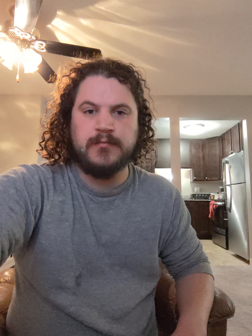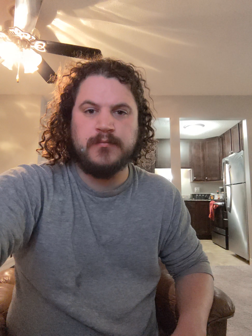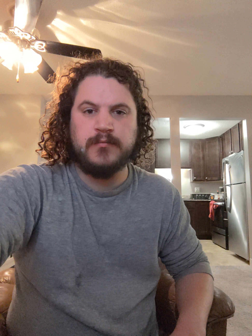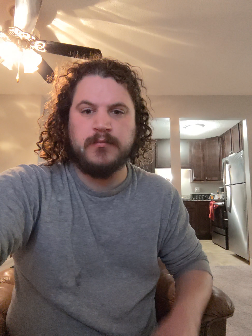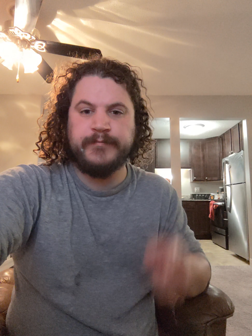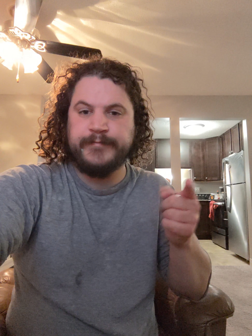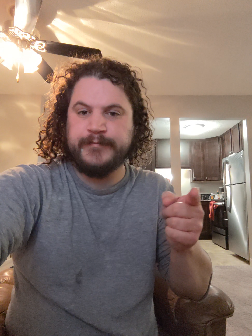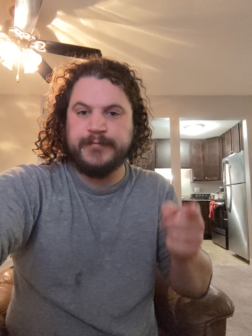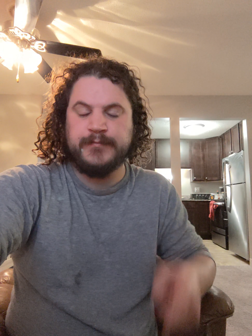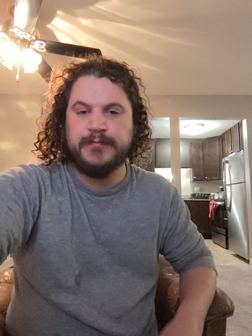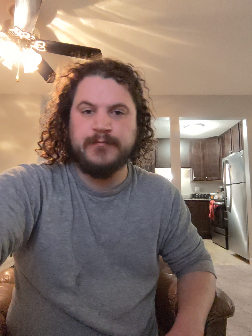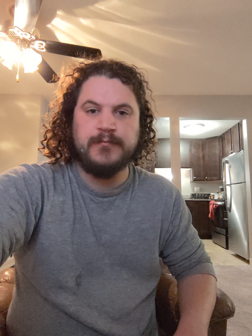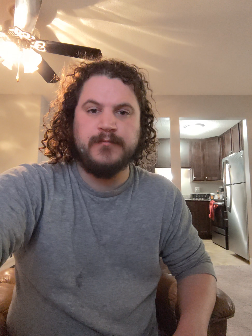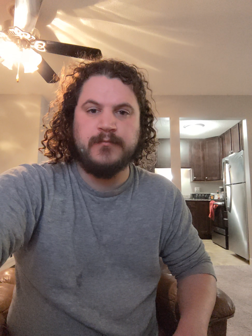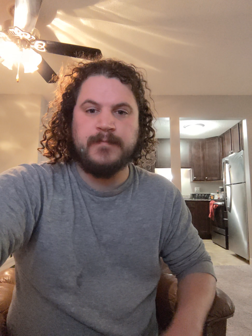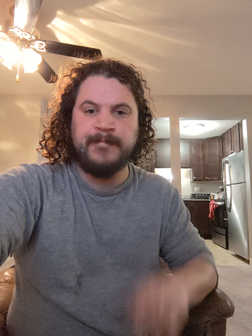he/she/it